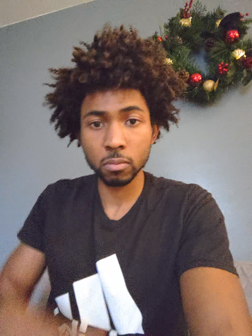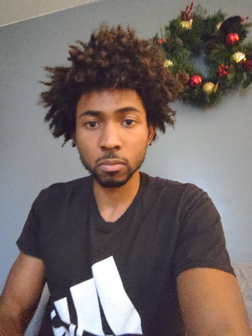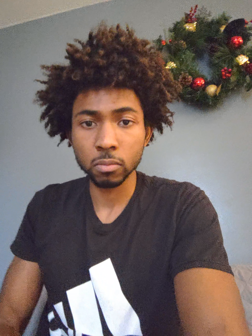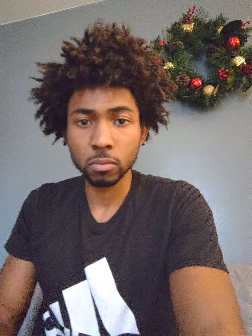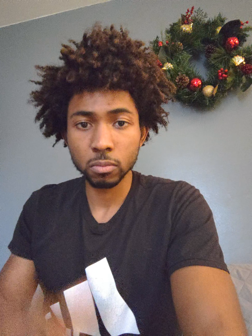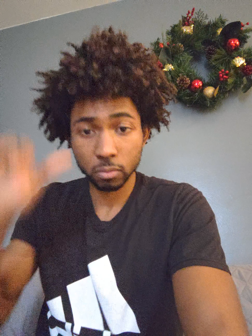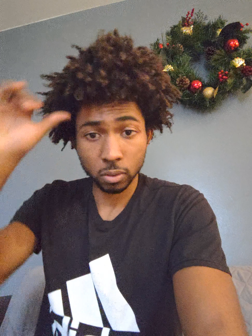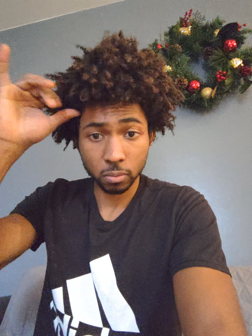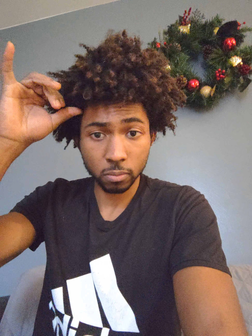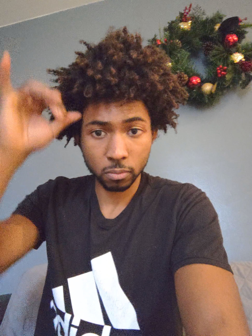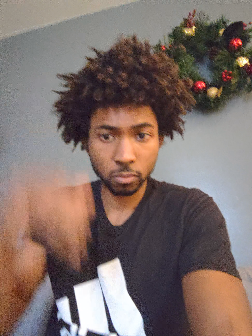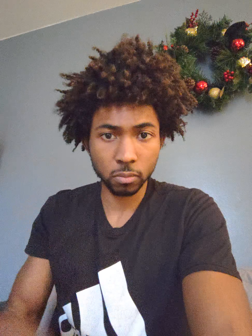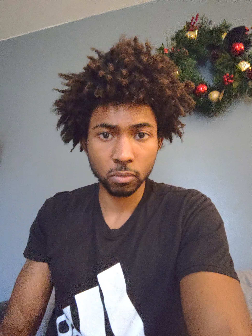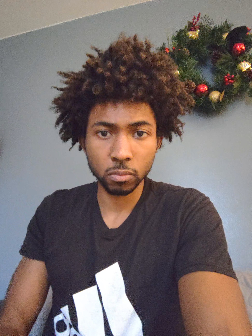cow